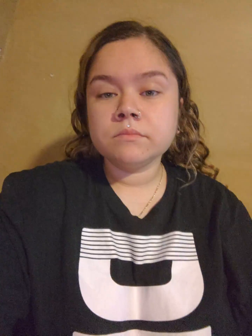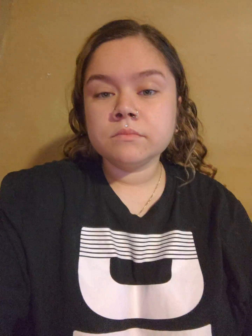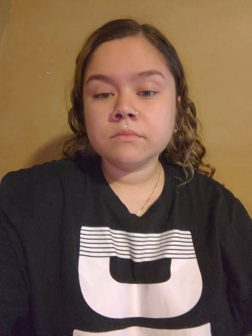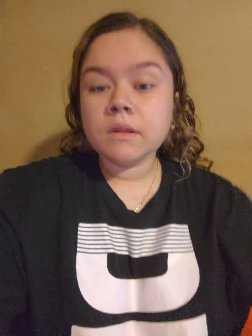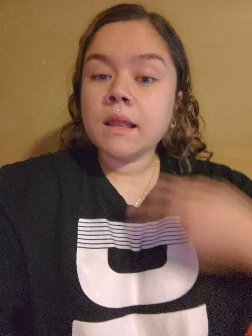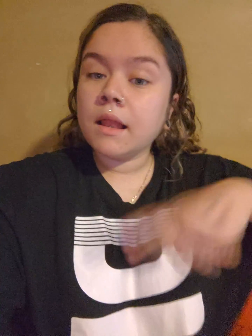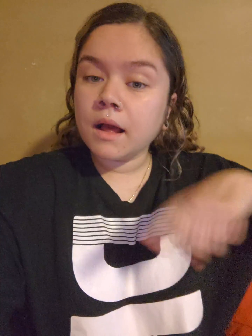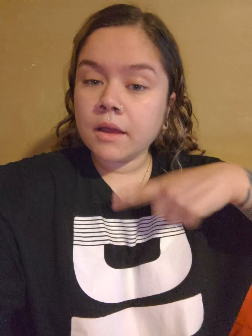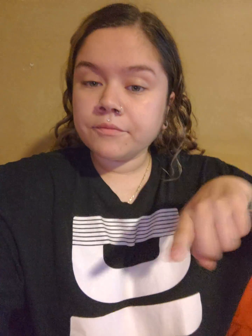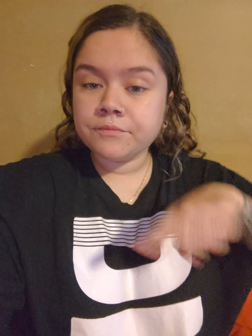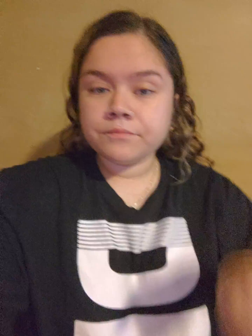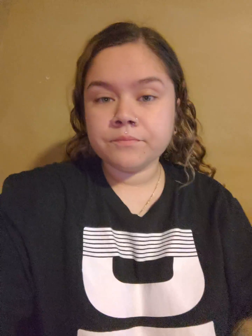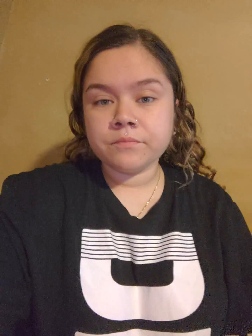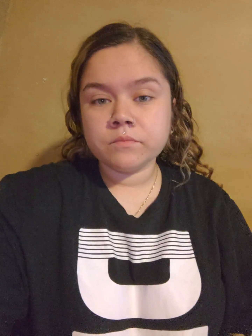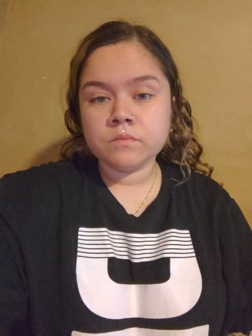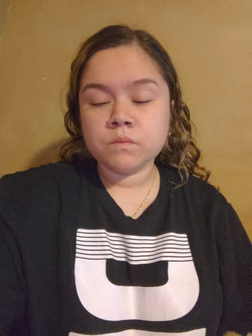knife